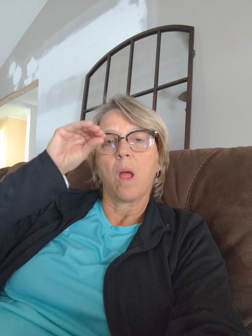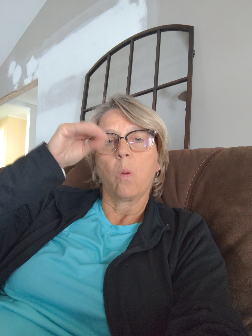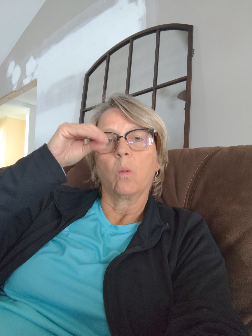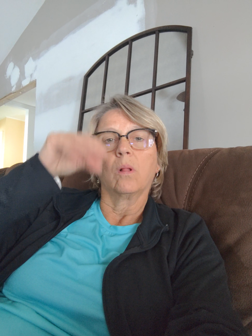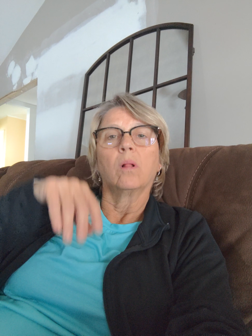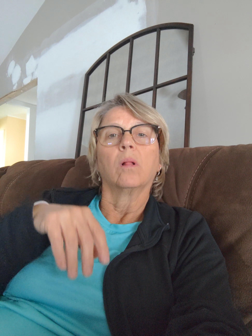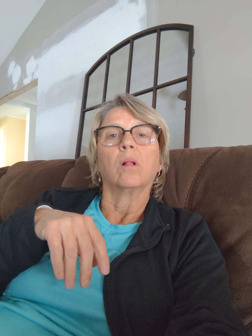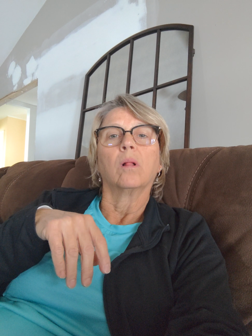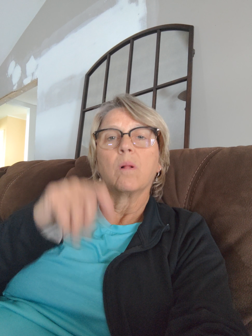owl